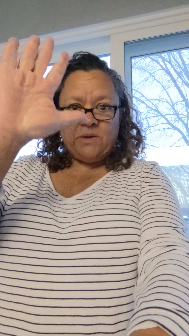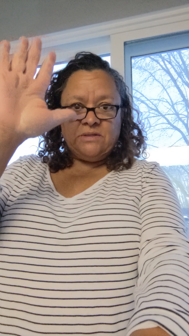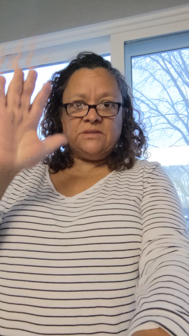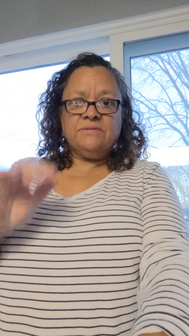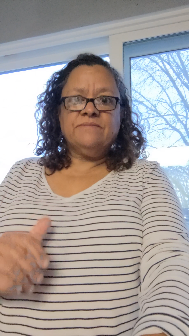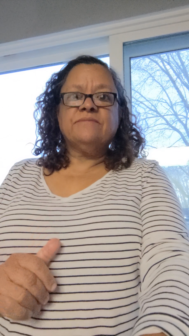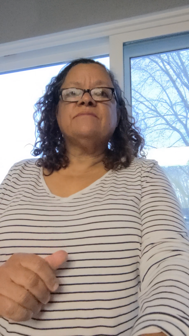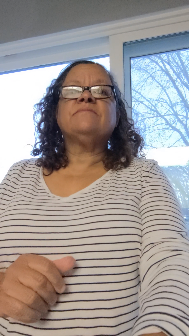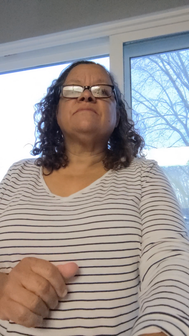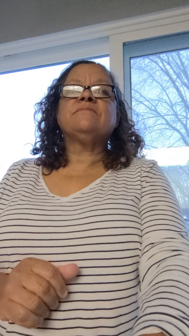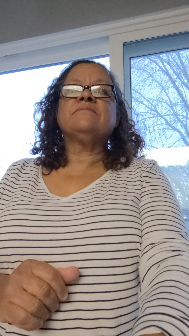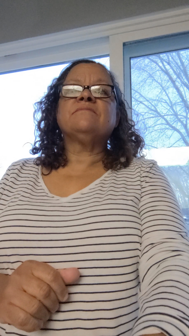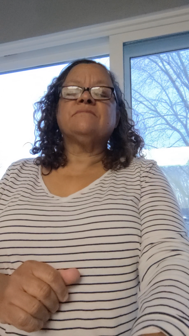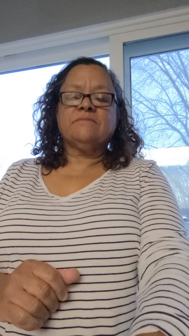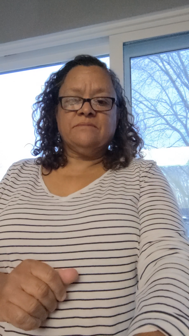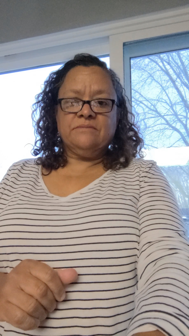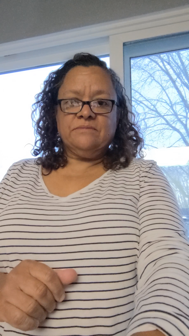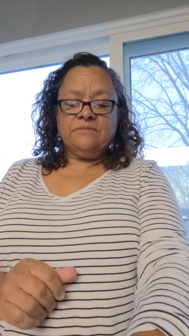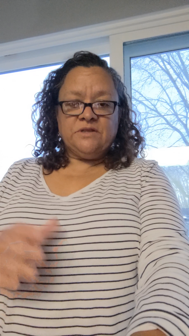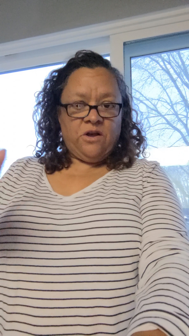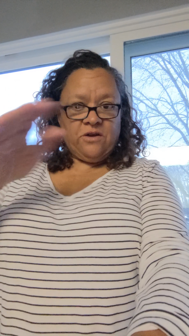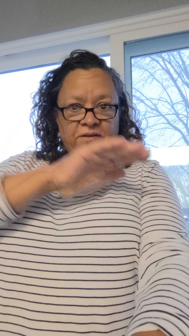cover